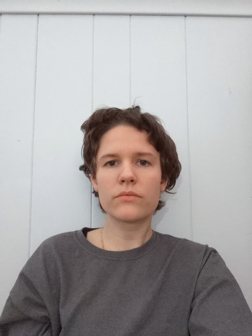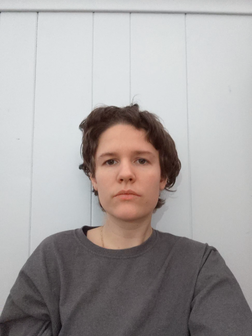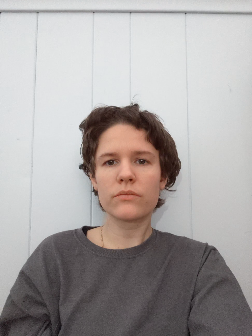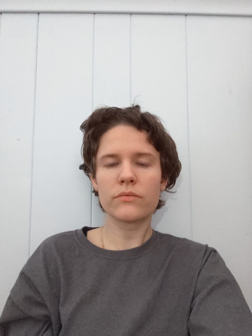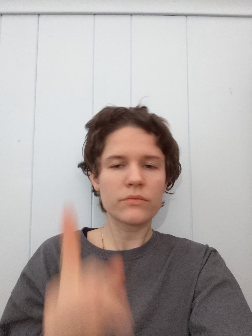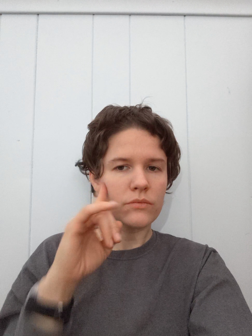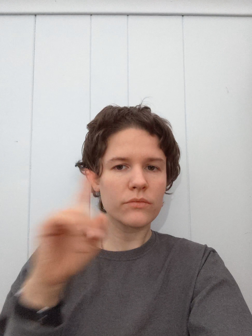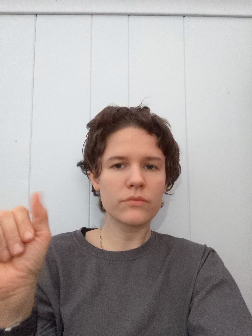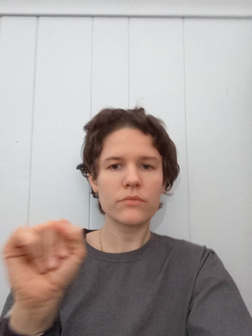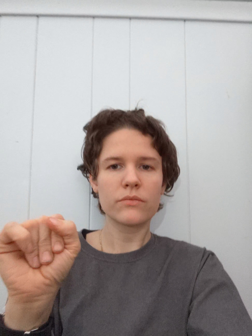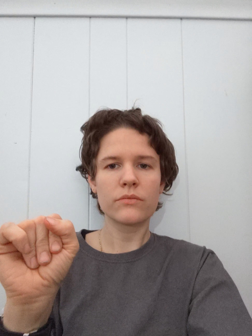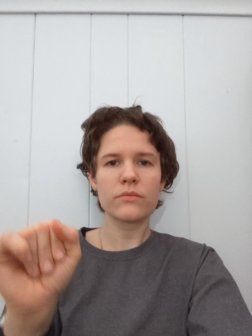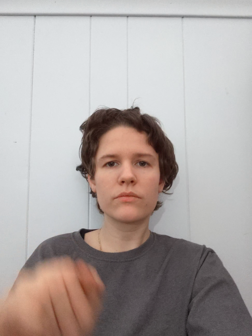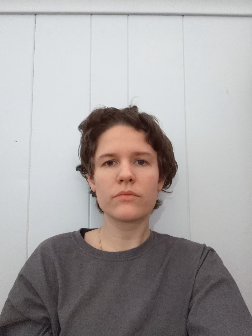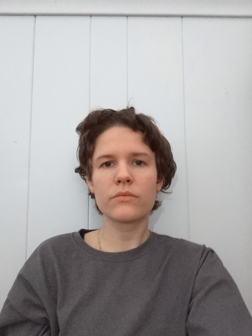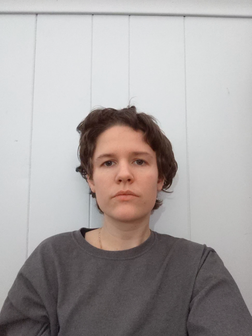loud